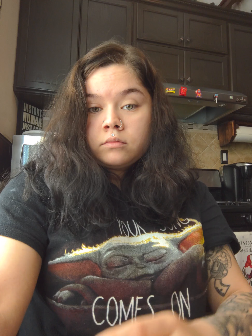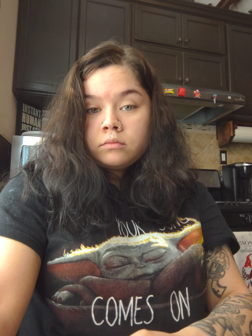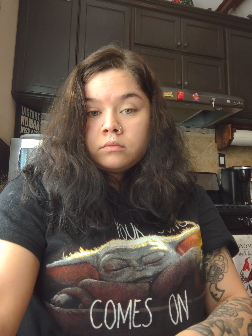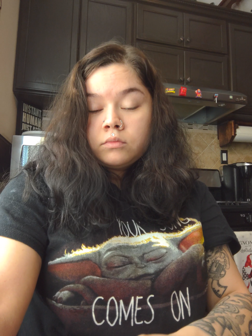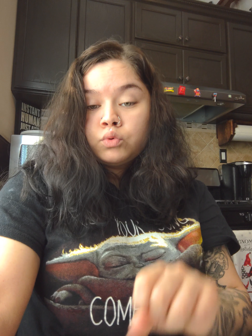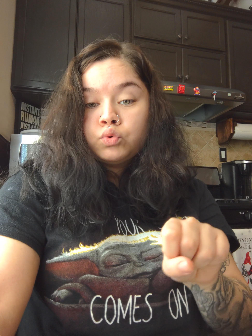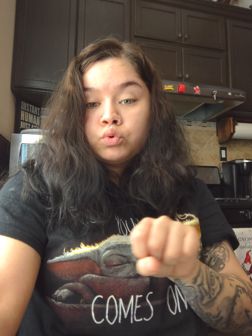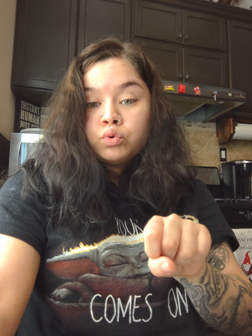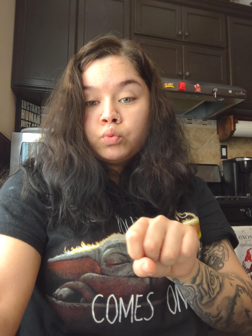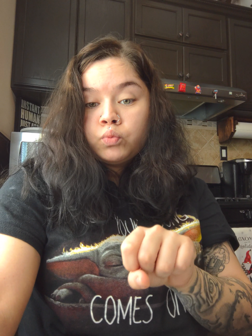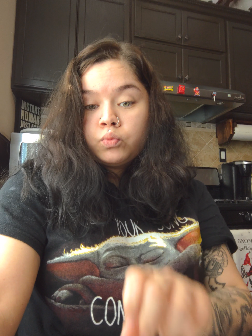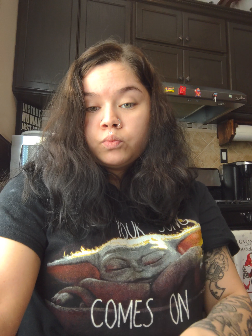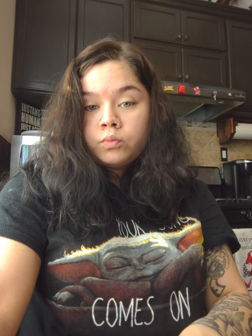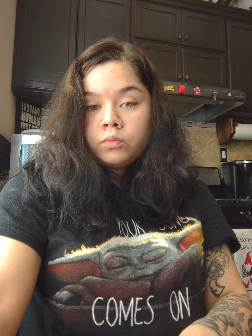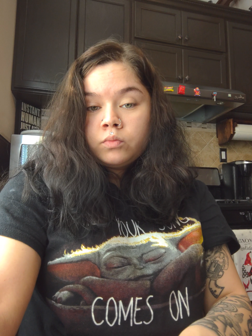shoe